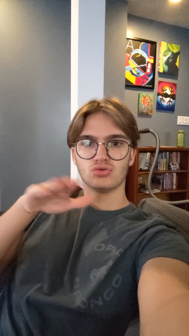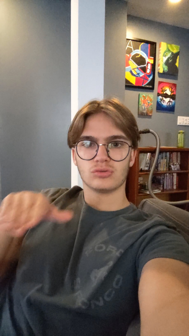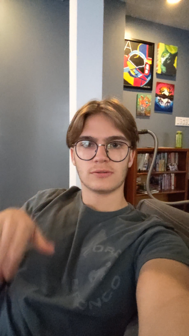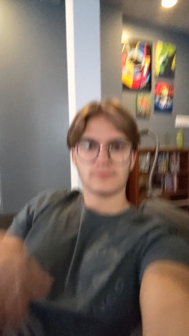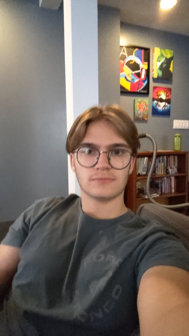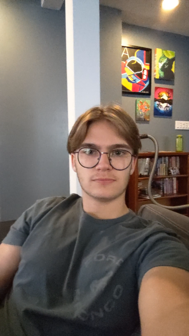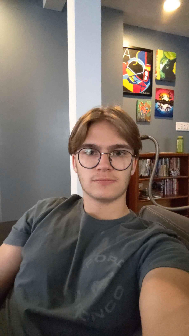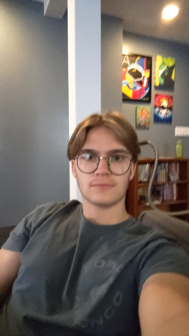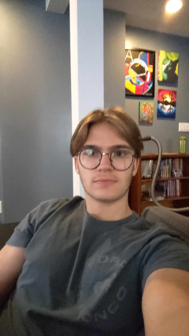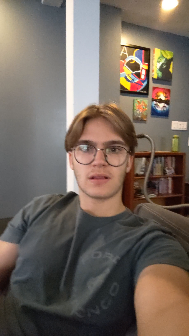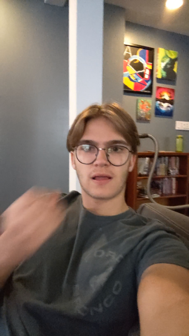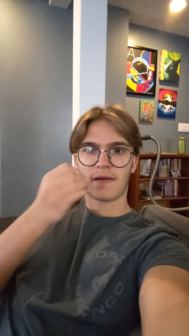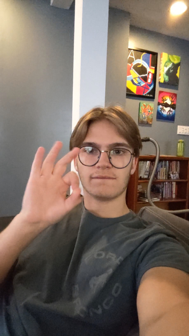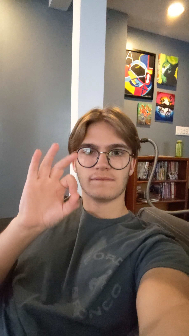of